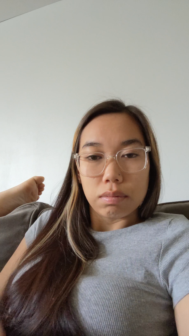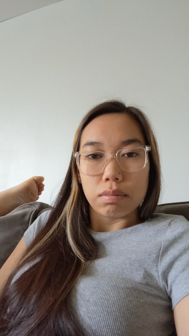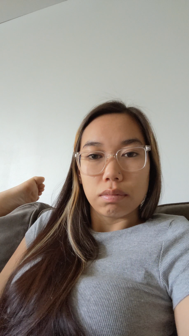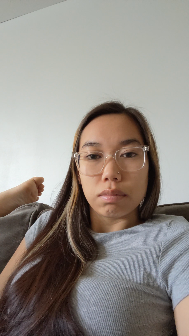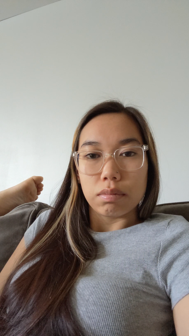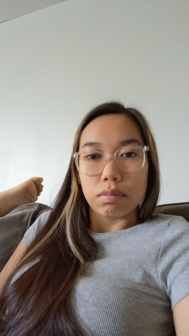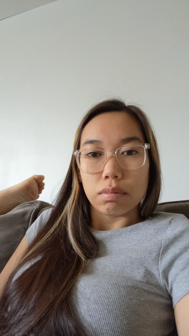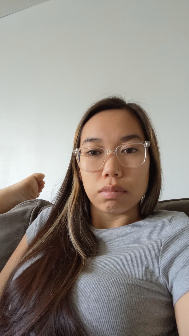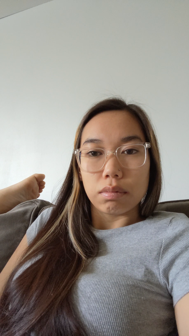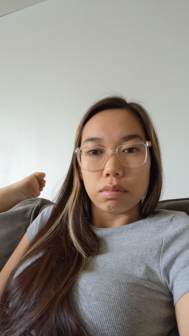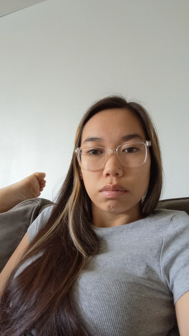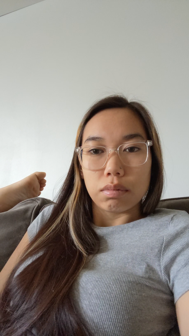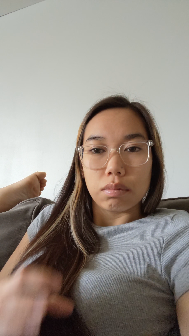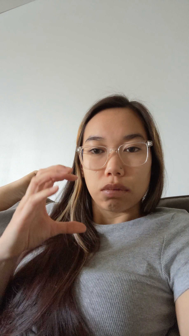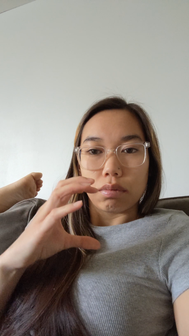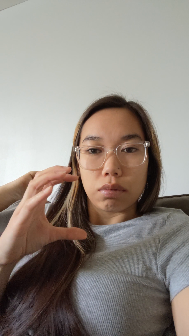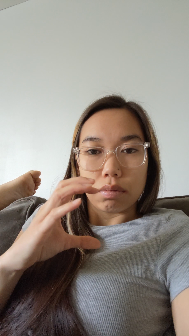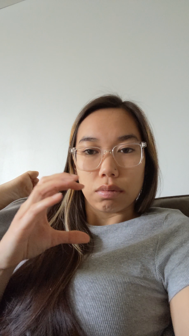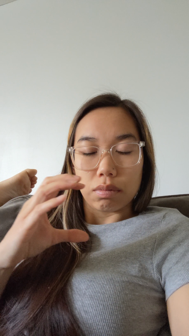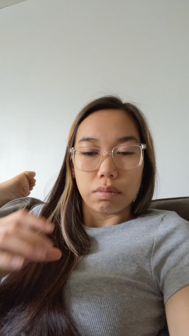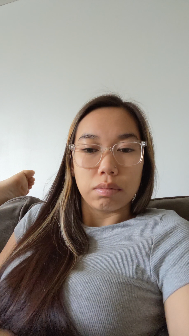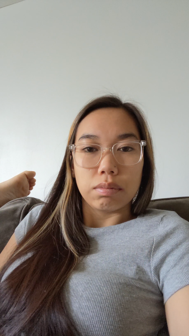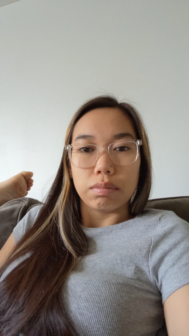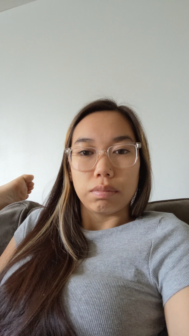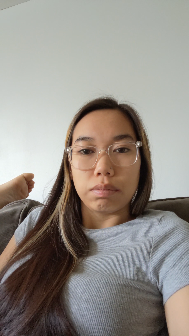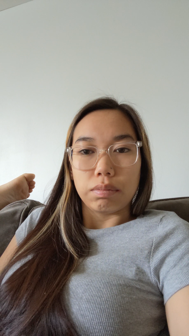ball